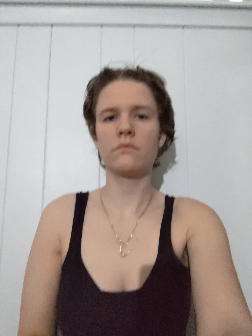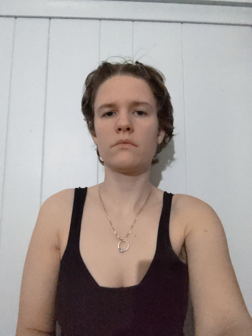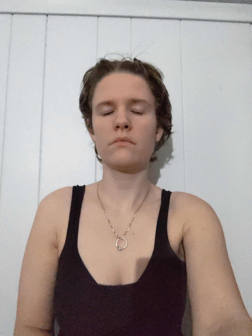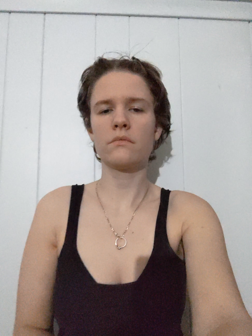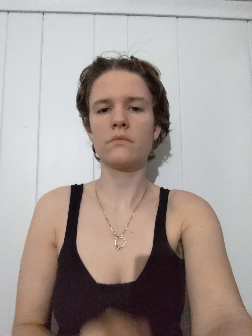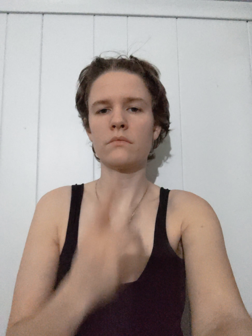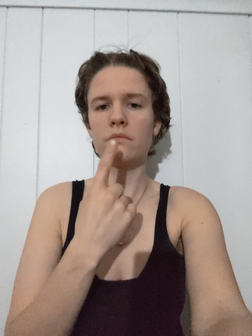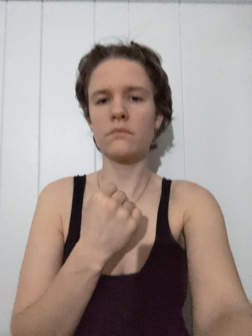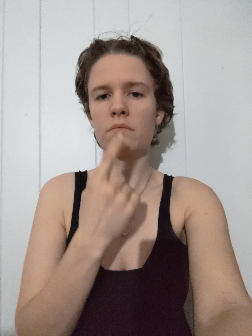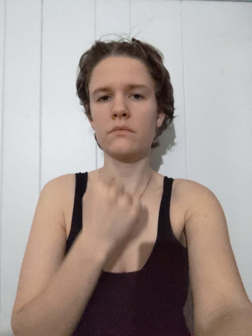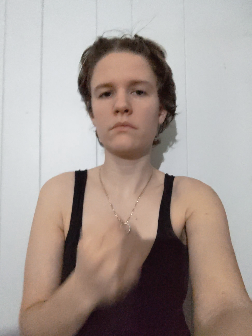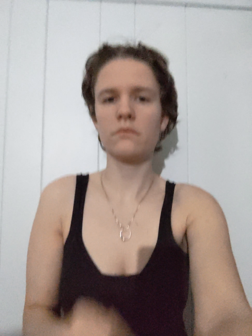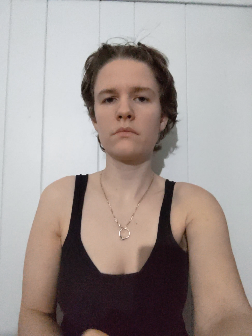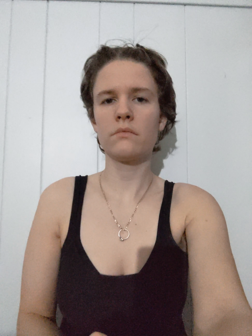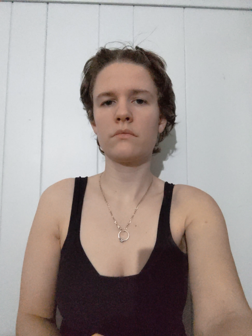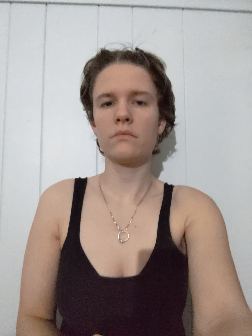red